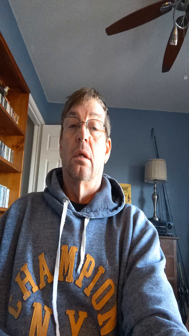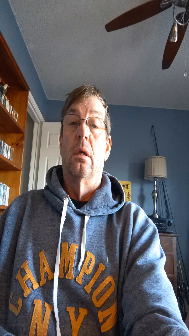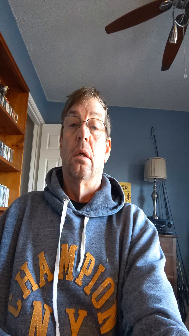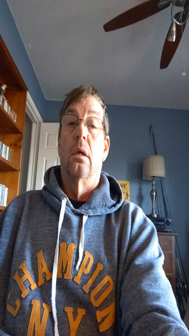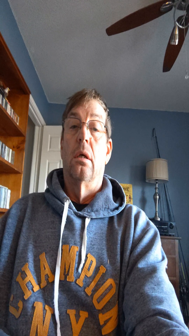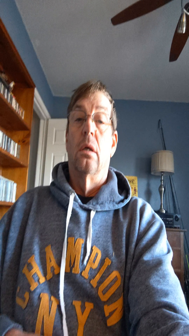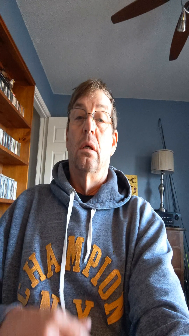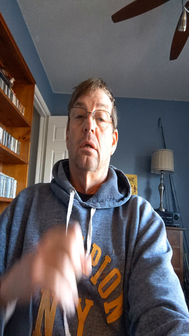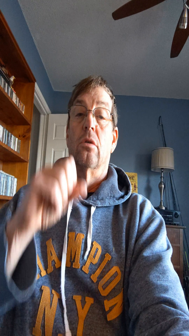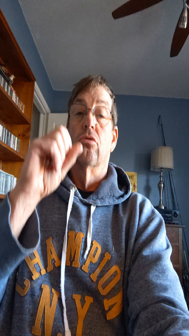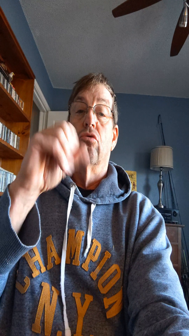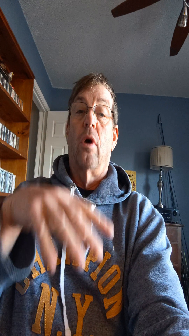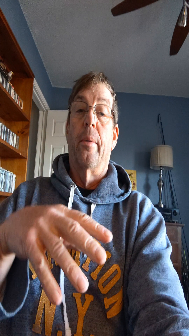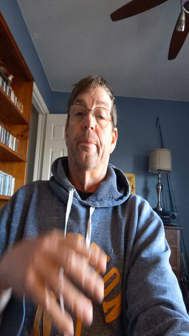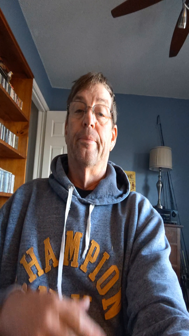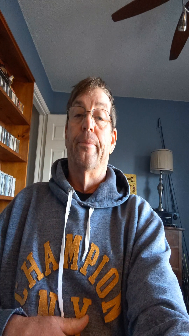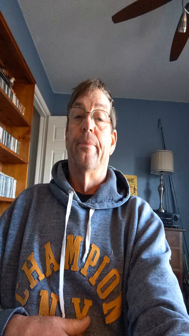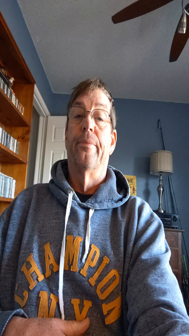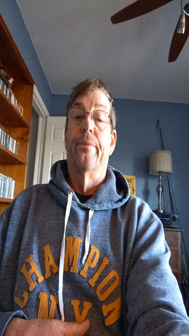drop